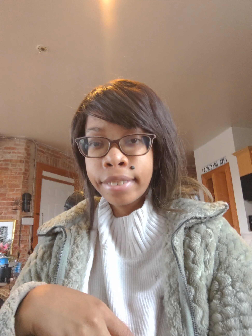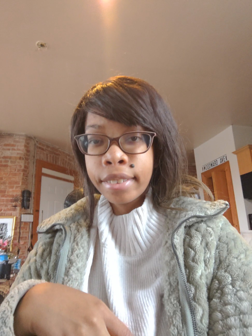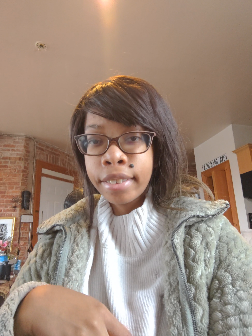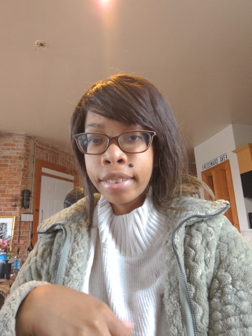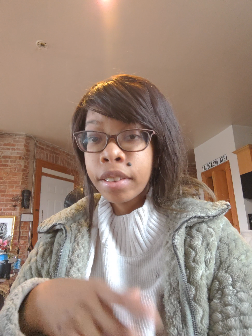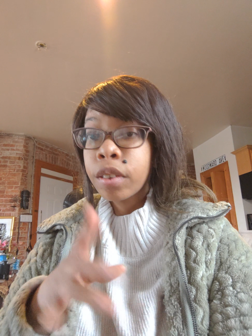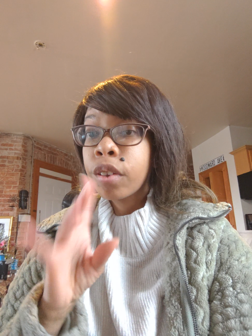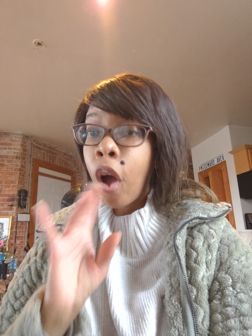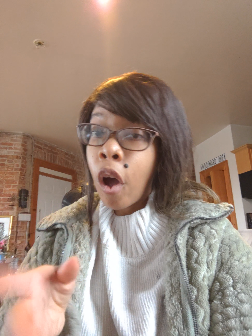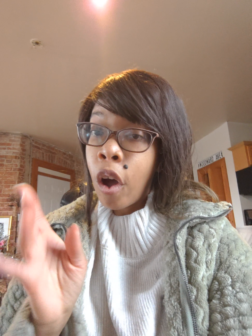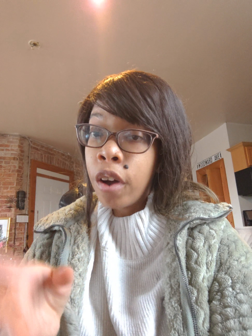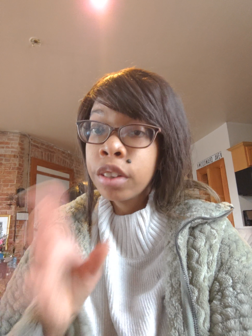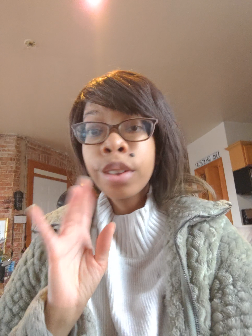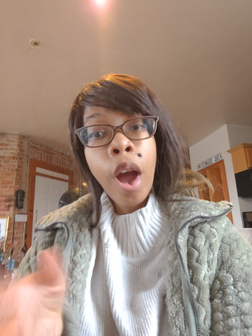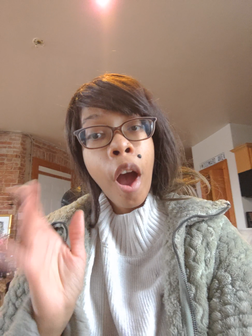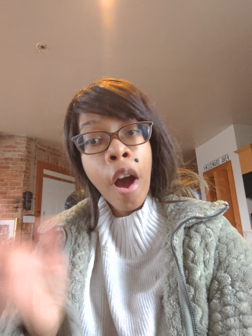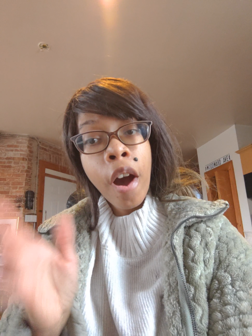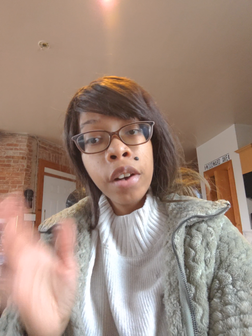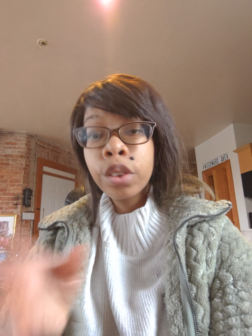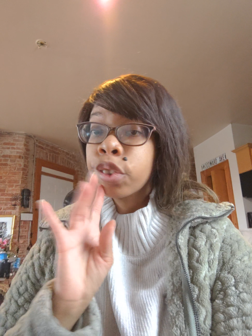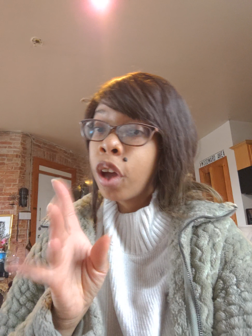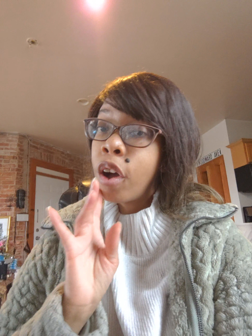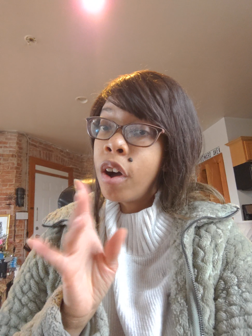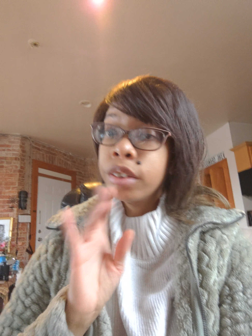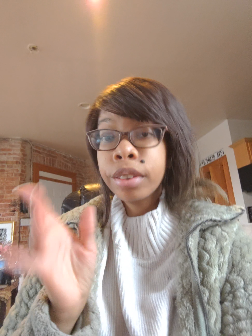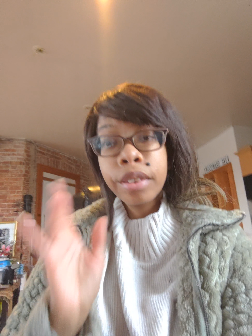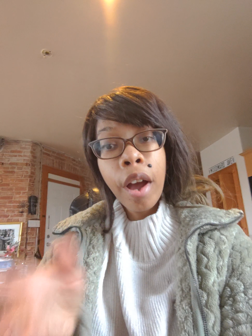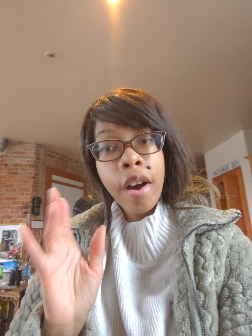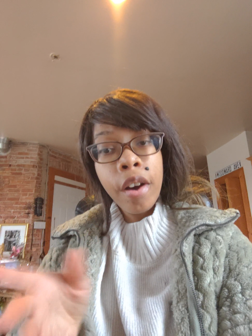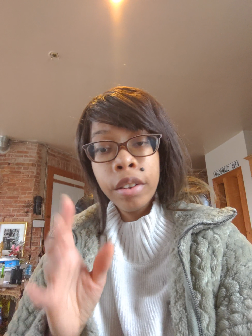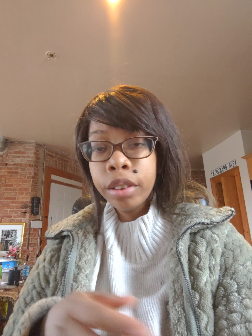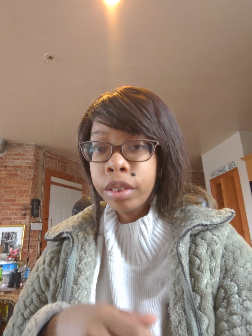talk